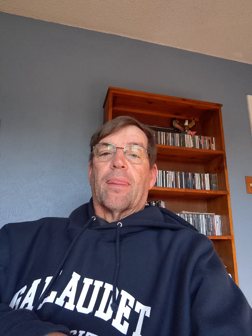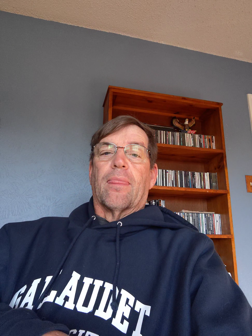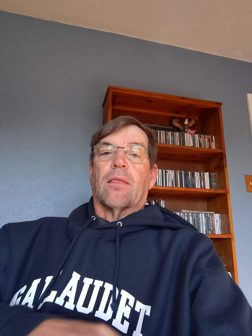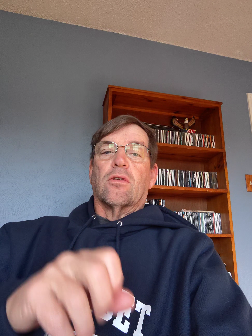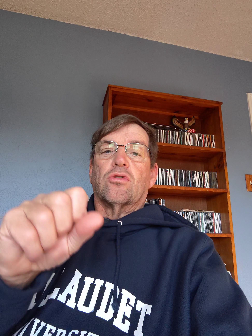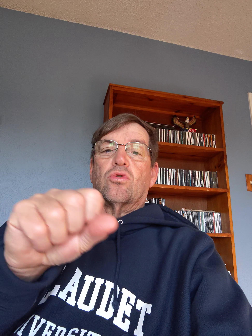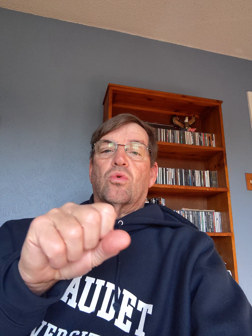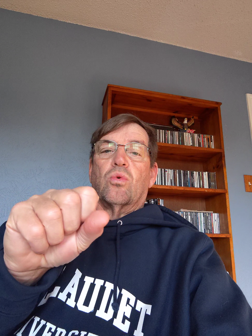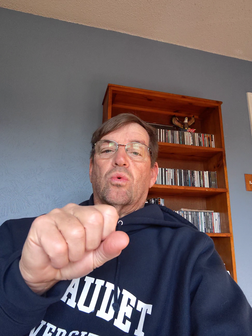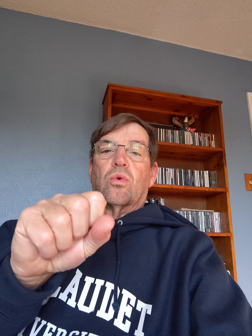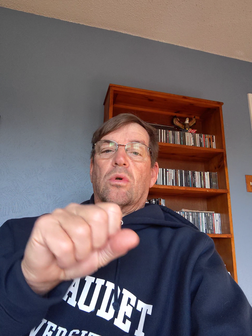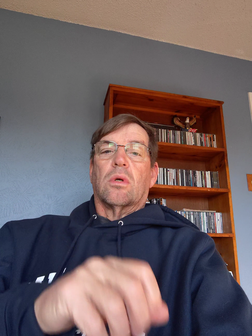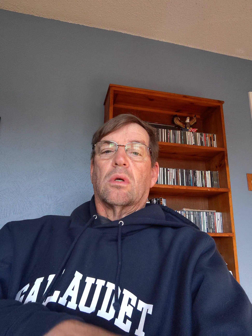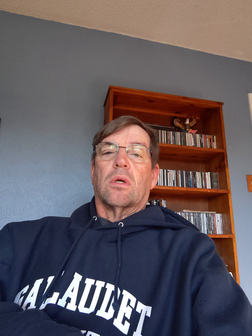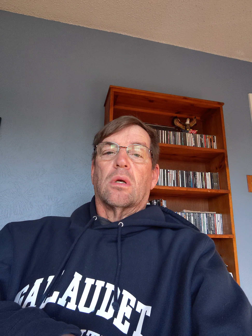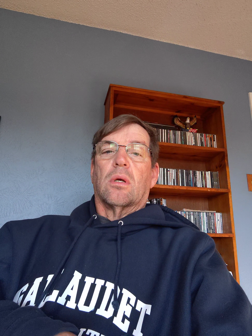shoe